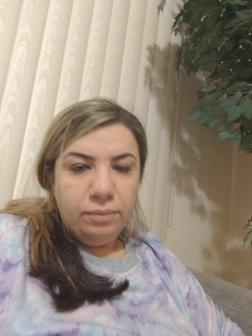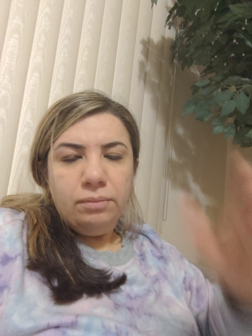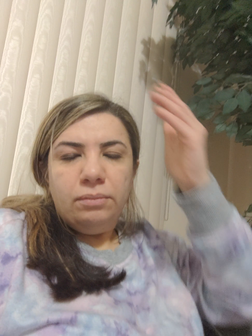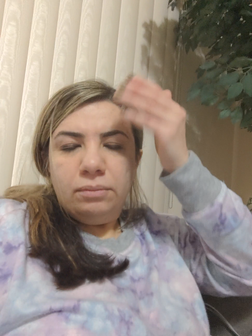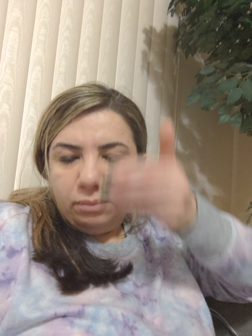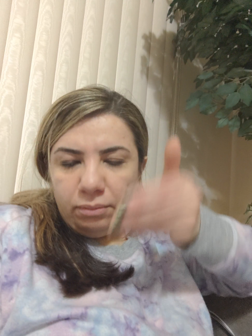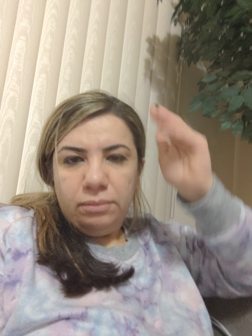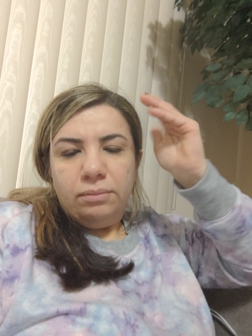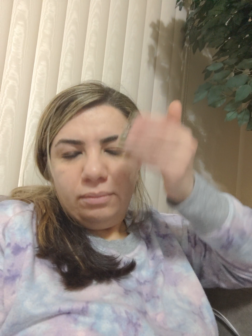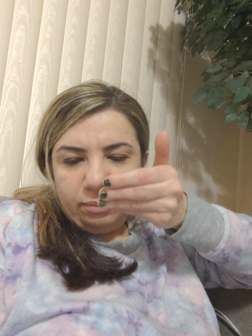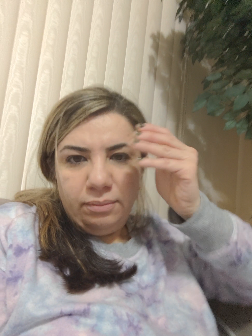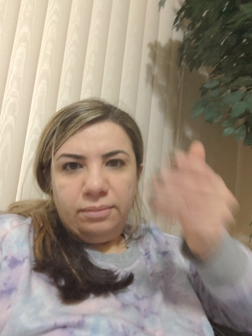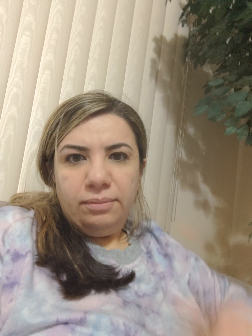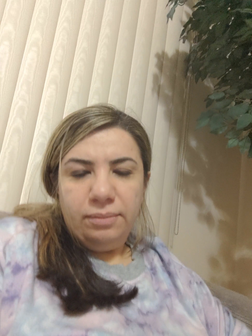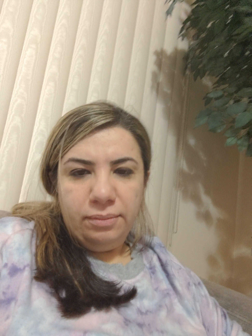sleepy